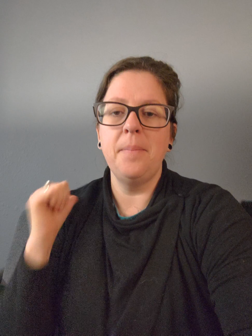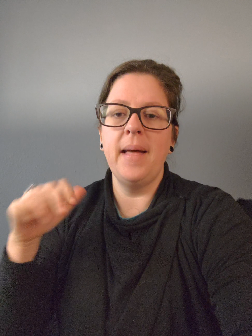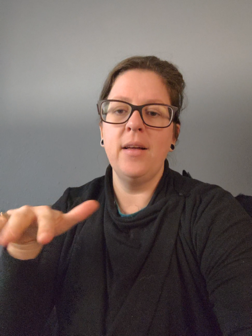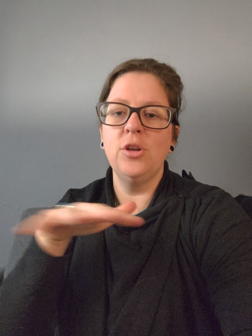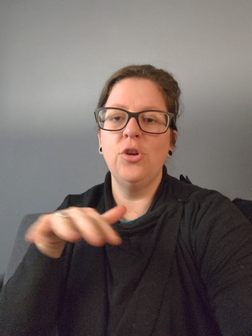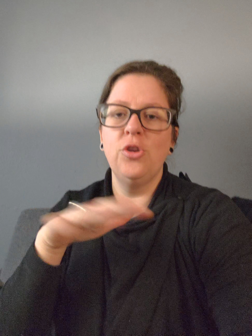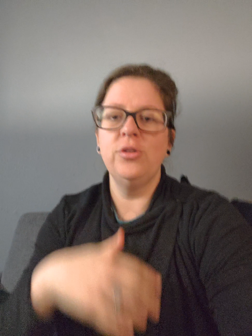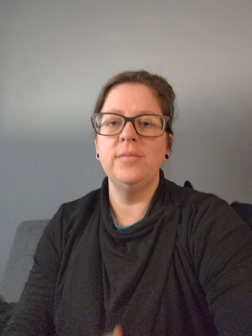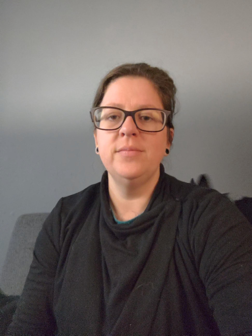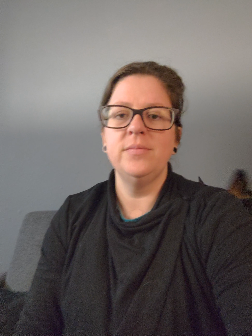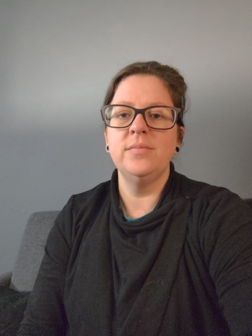backyard